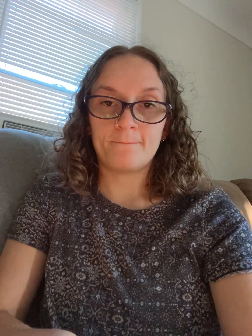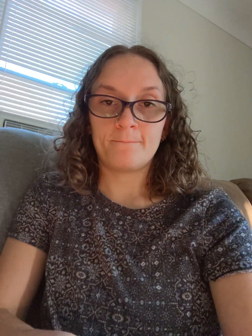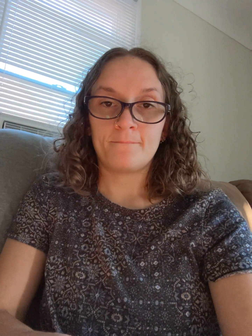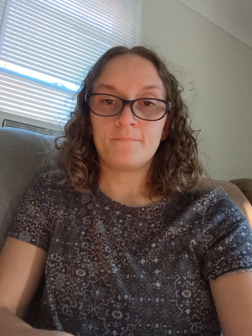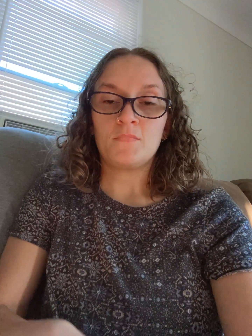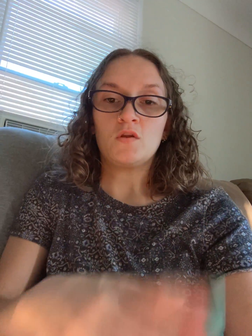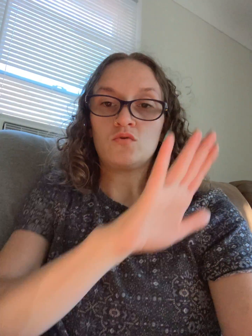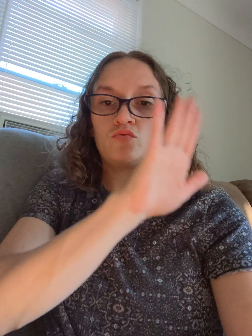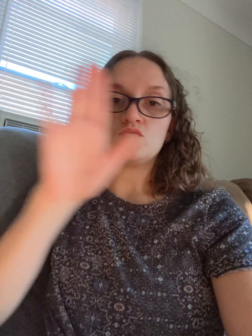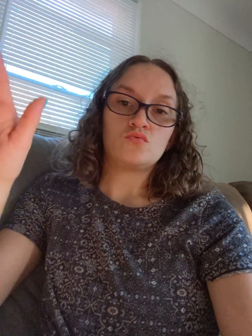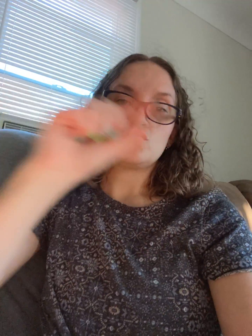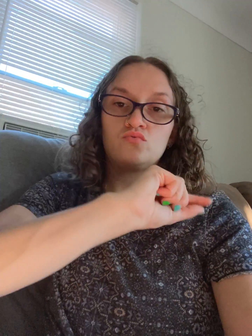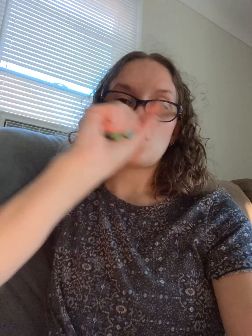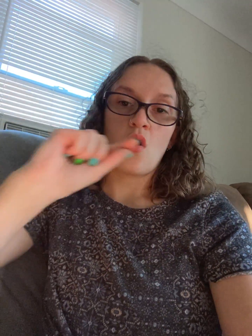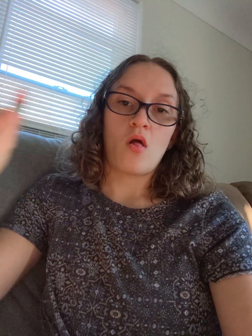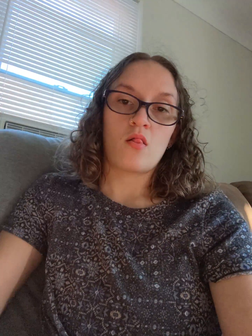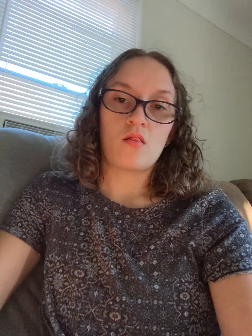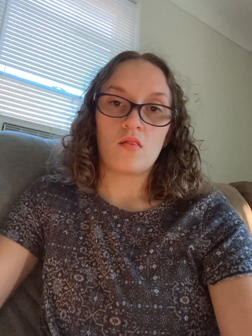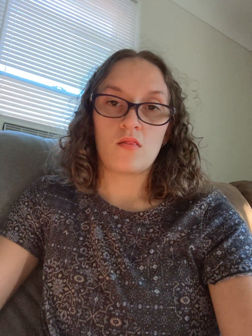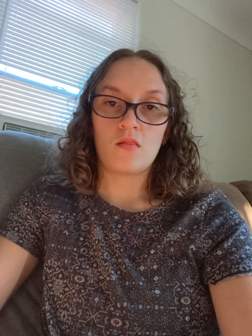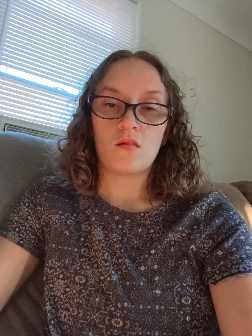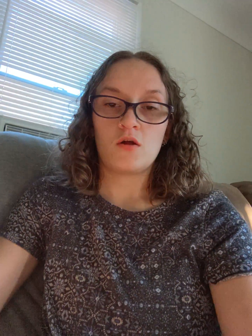chalk